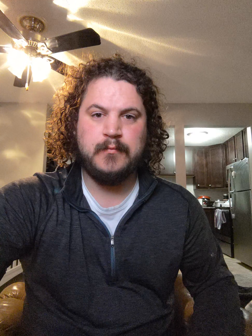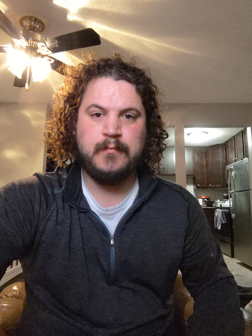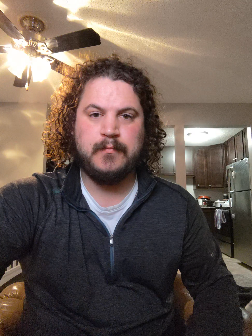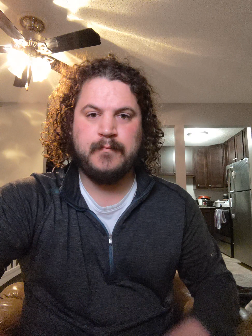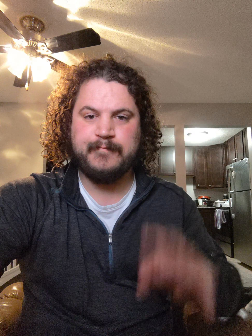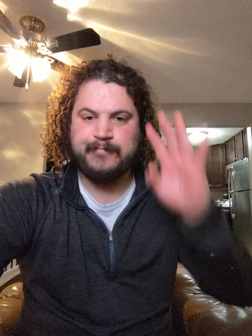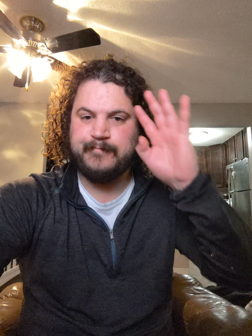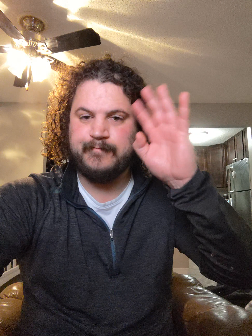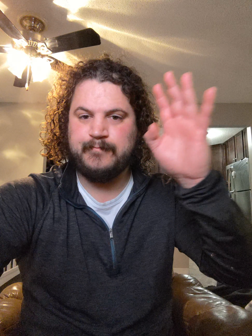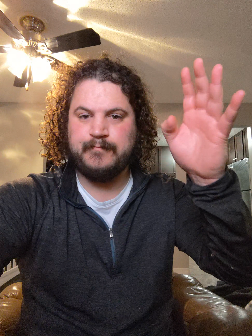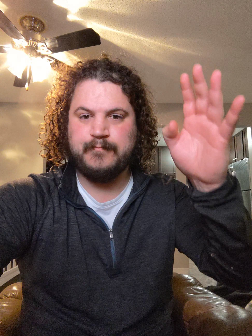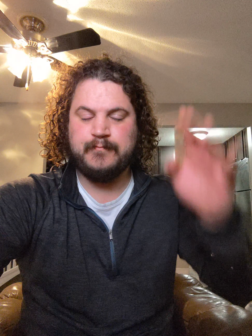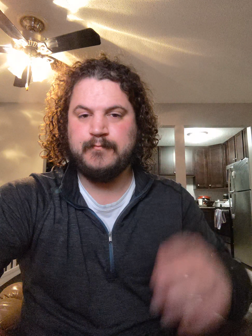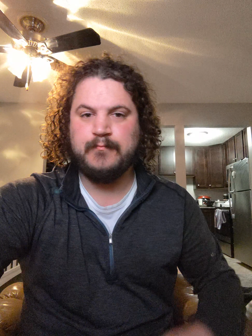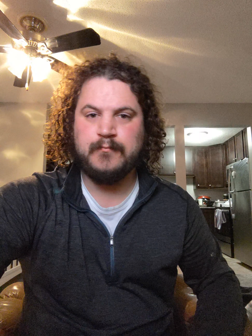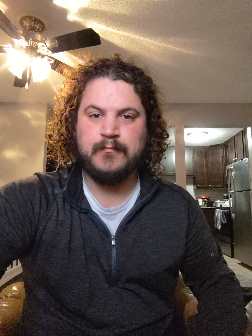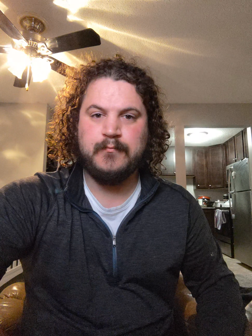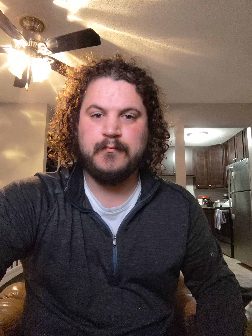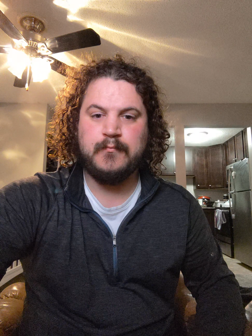pretend